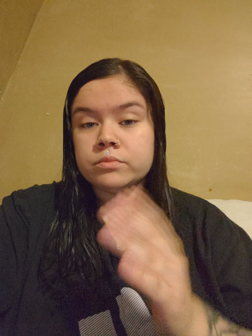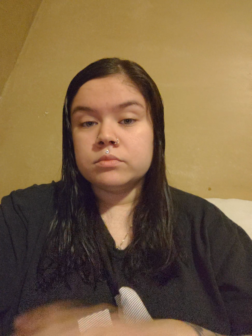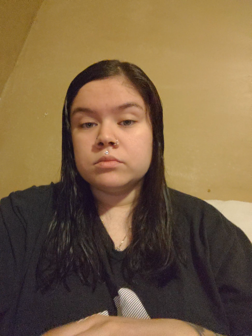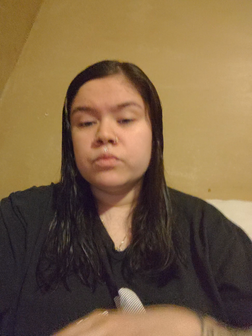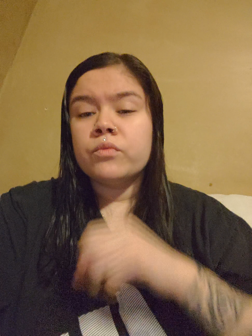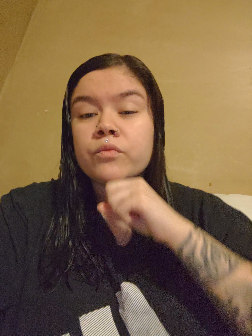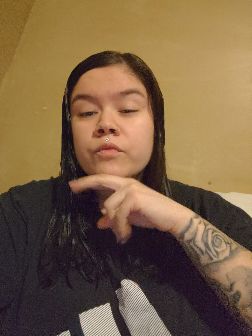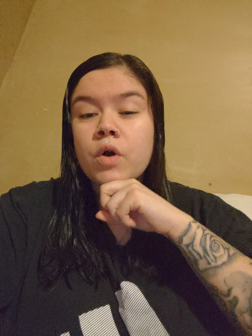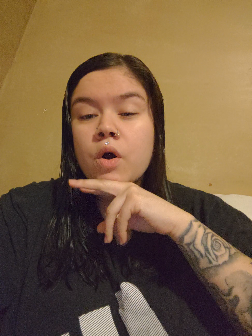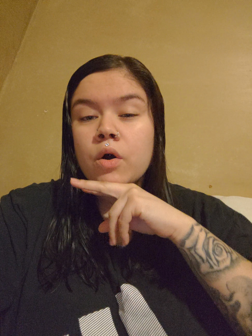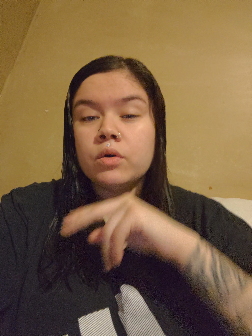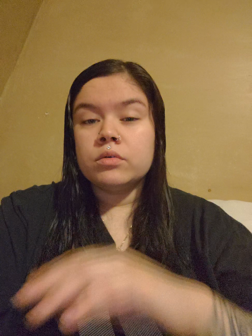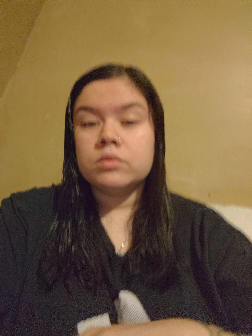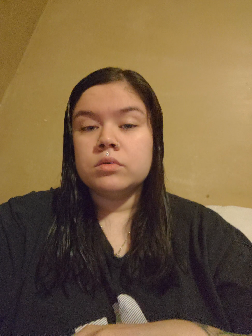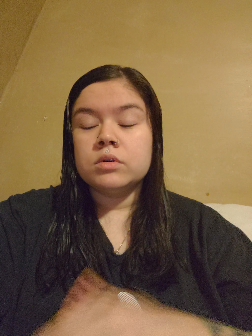frog